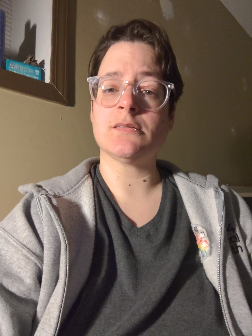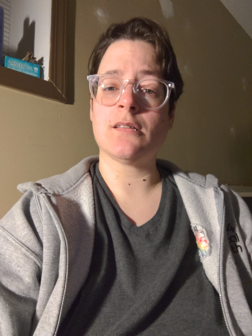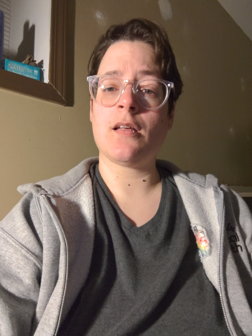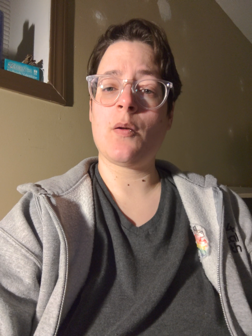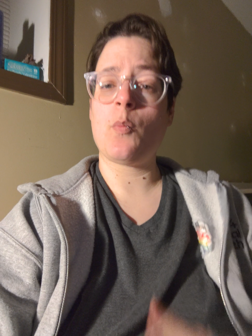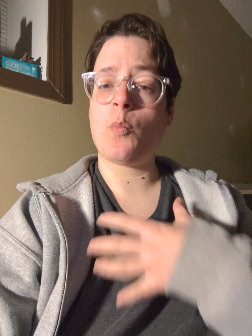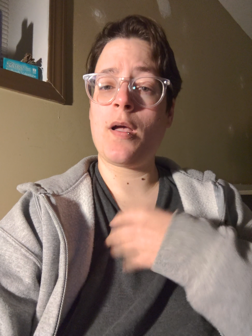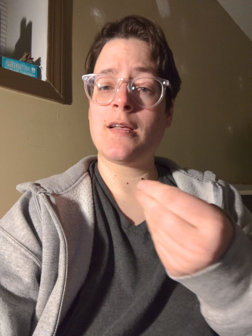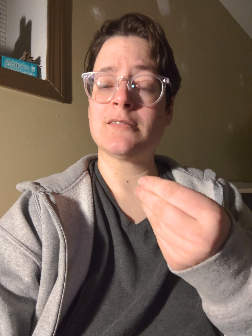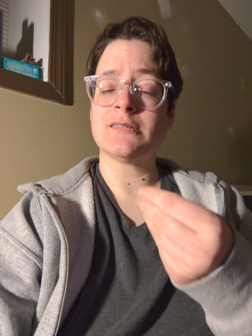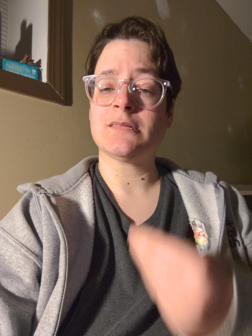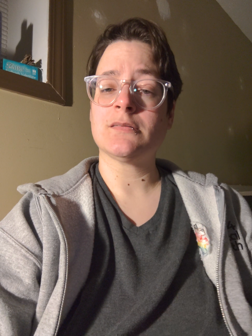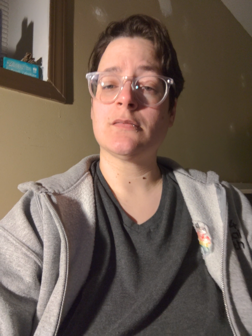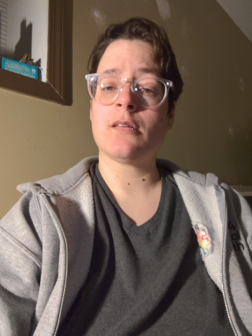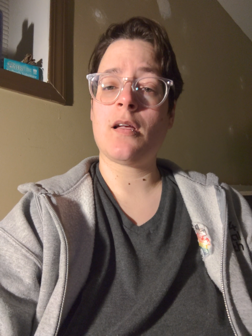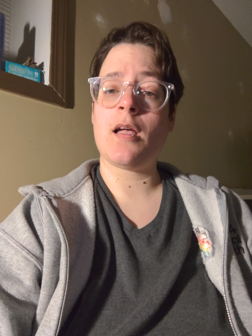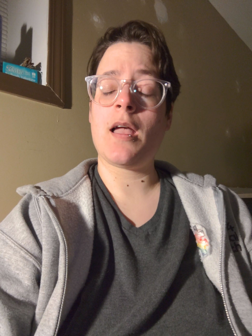white